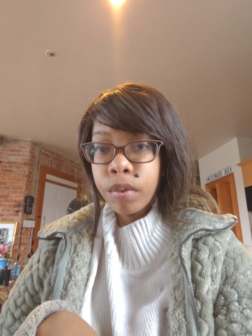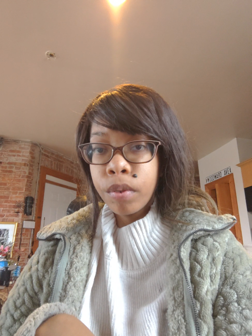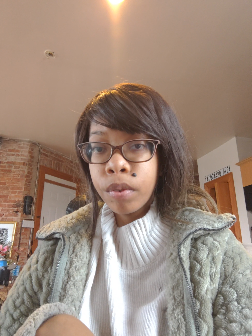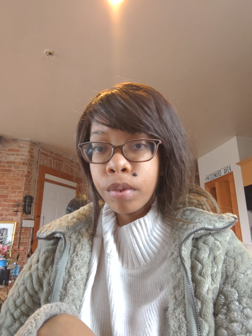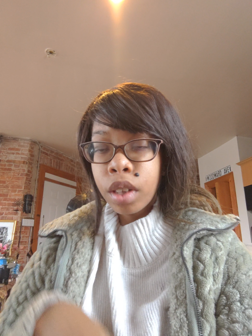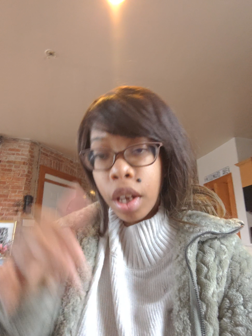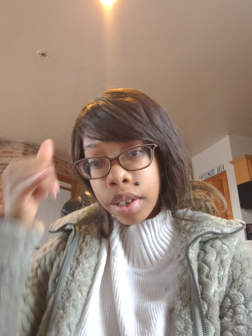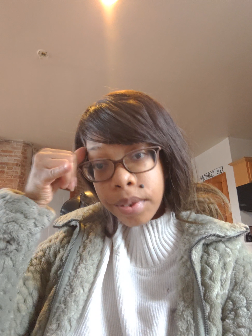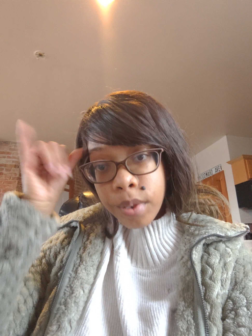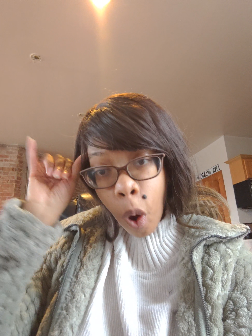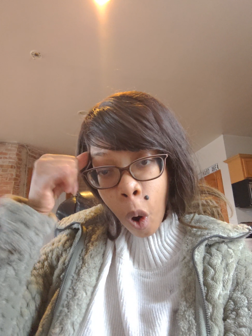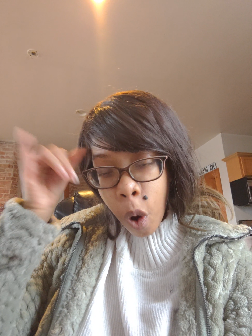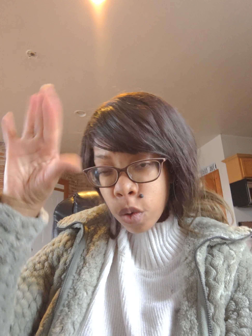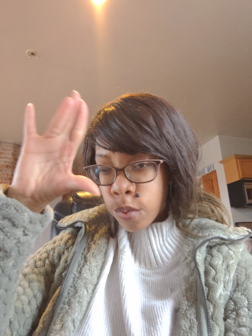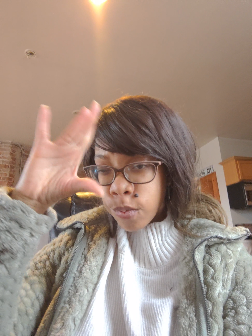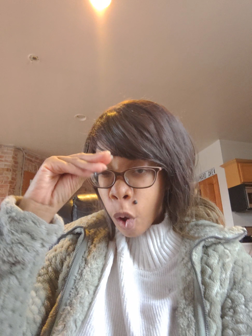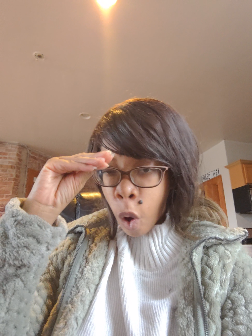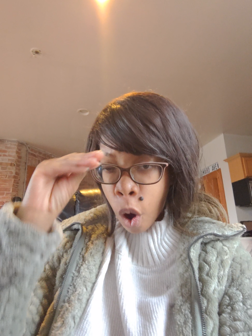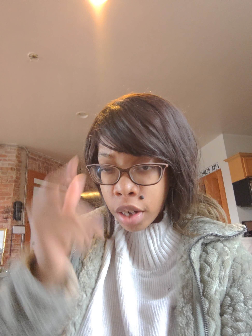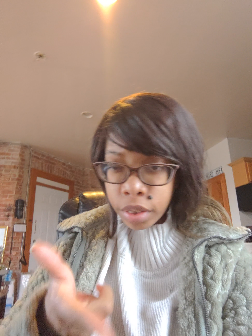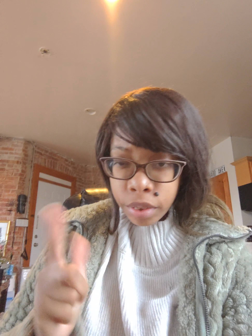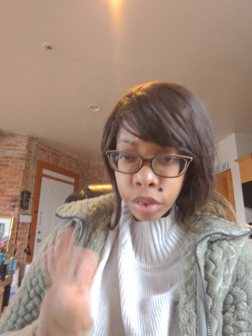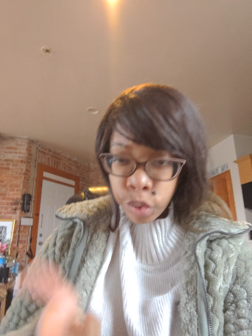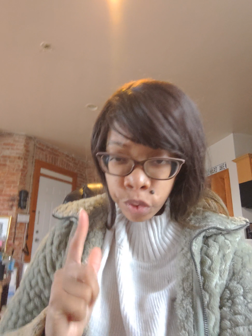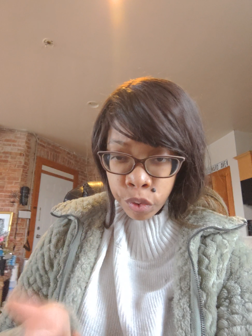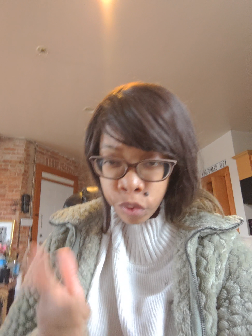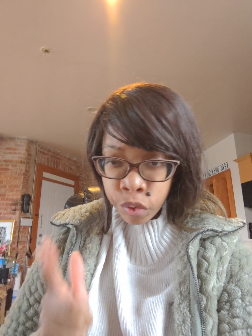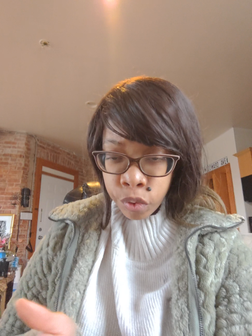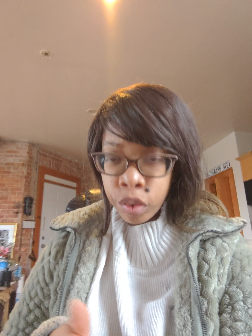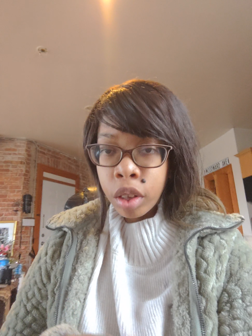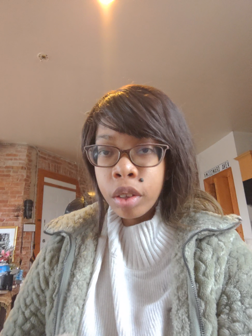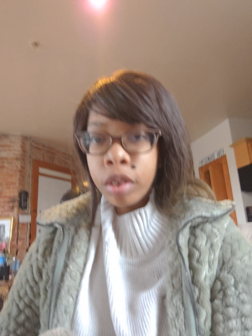cowboy